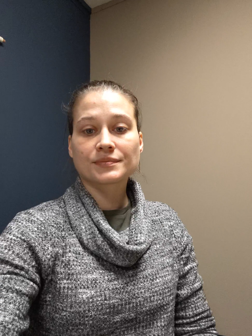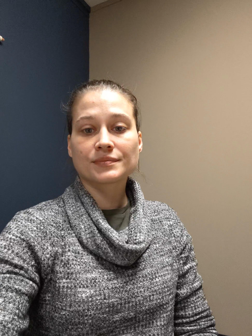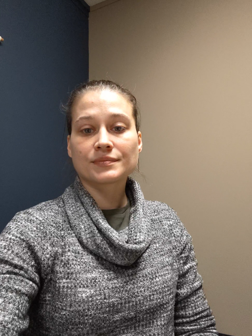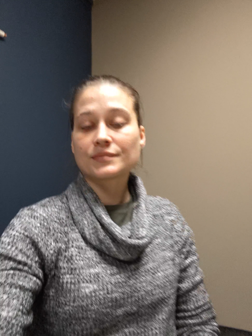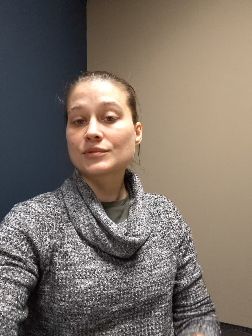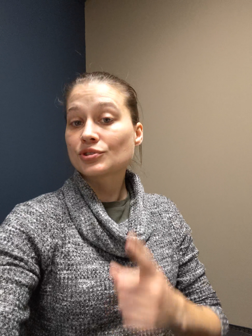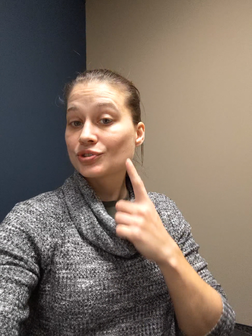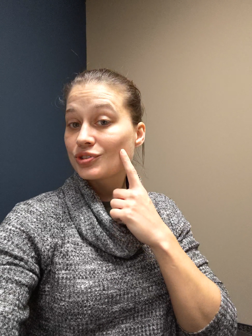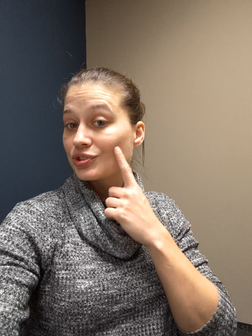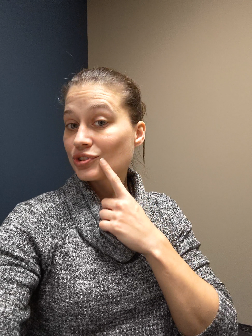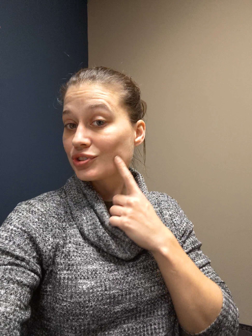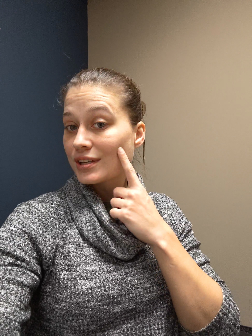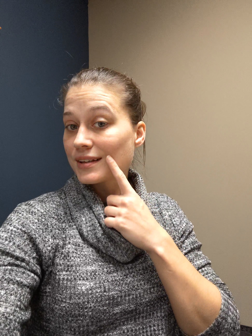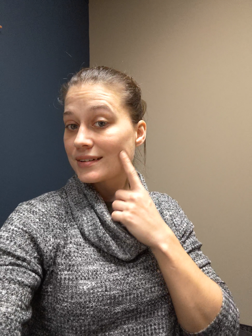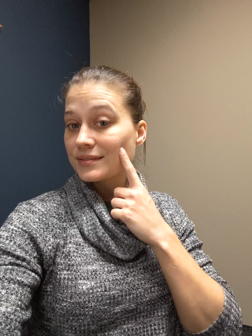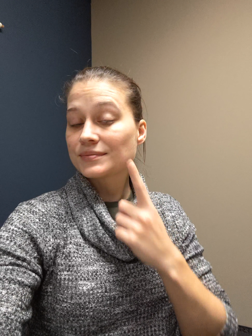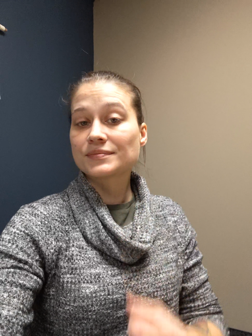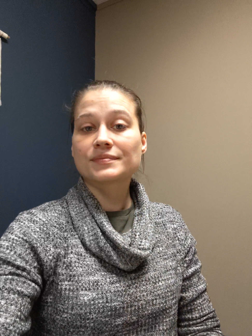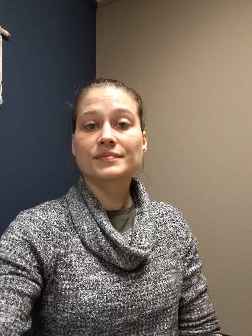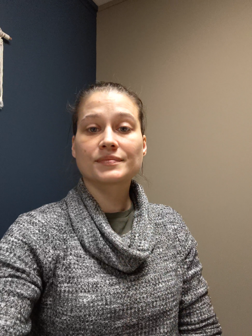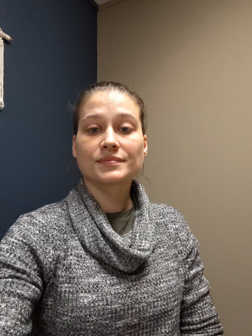cheek